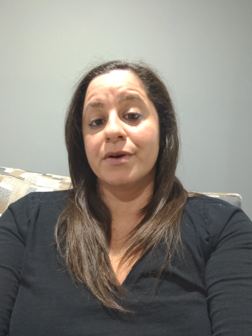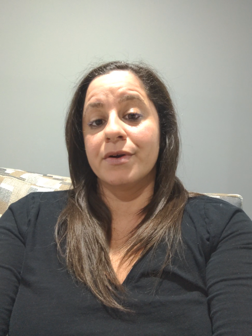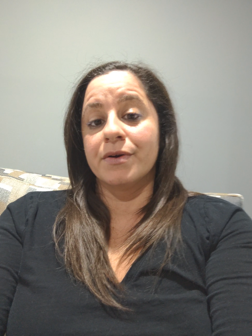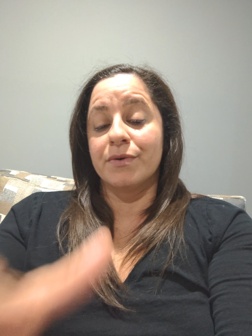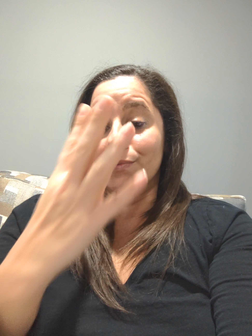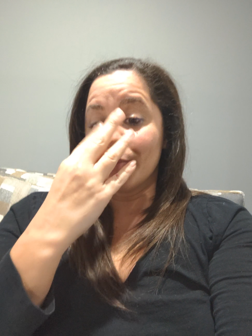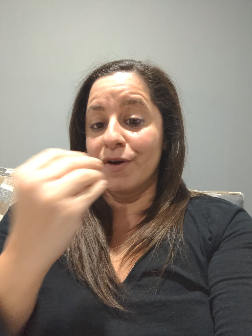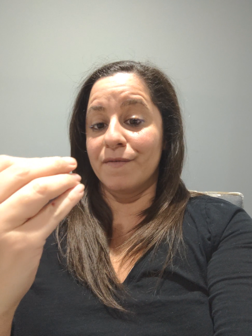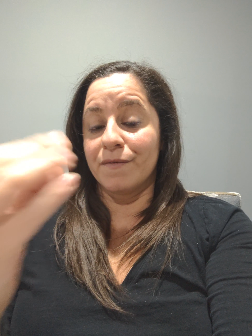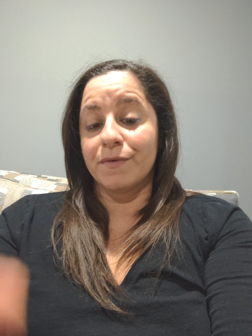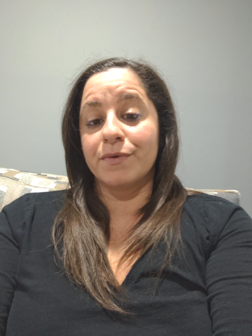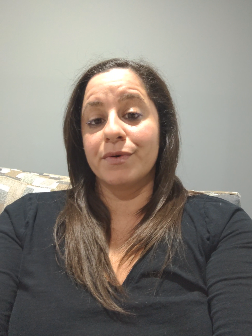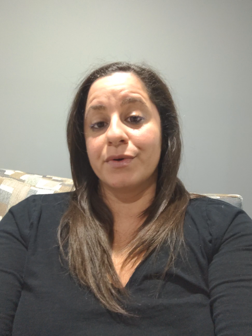wolf